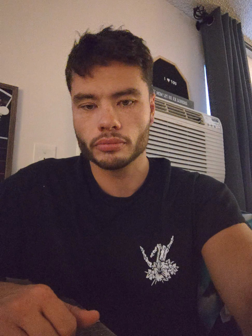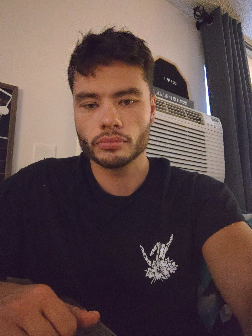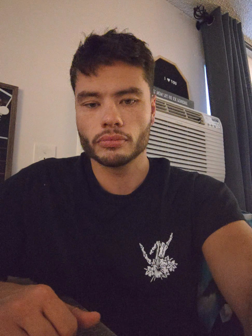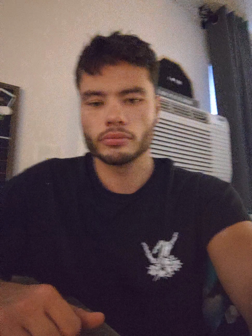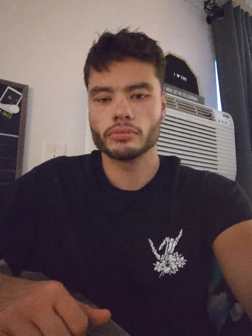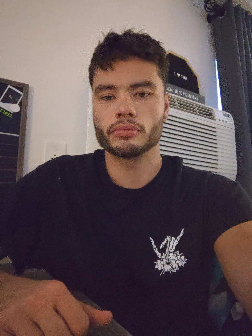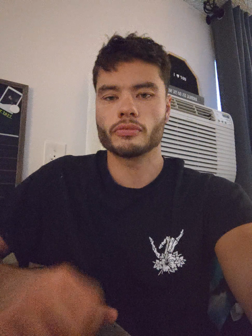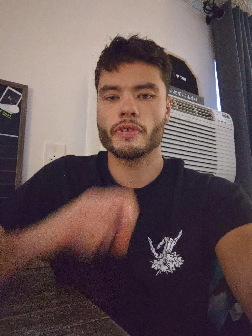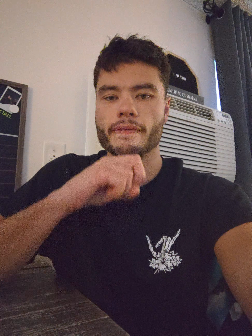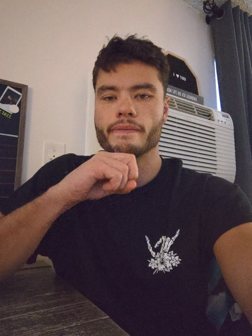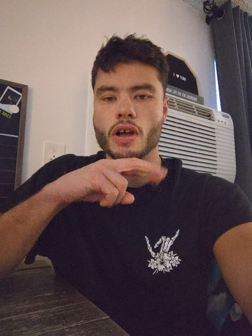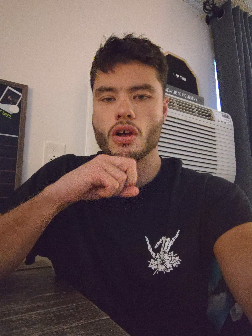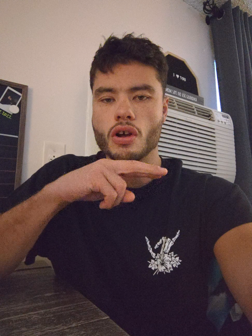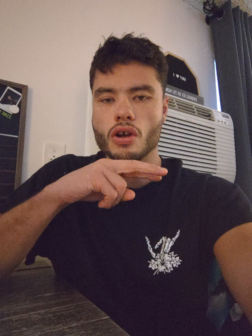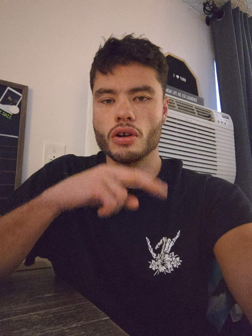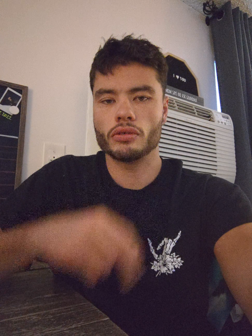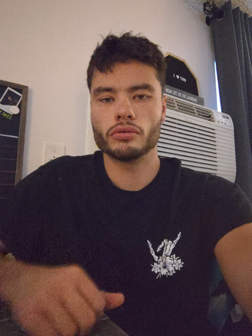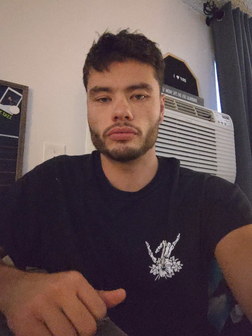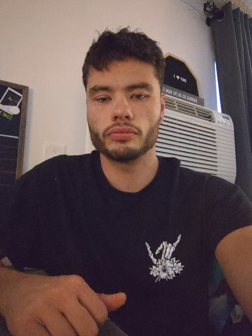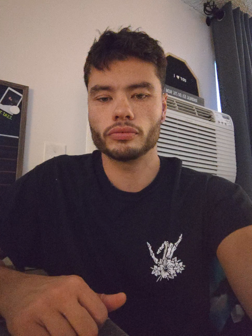frog